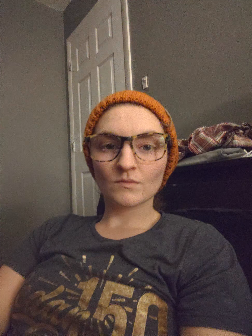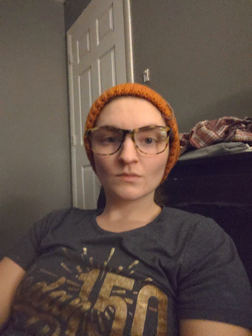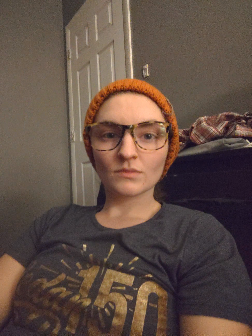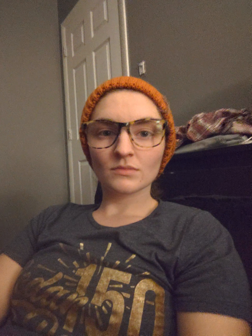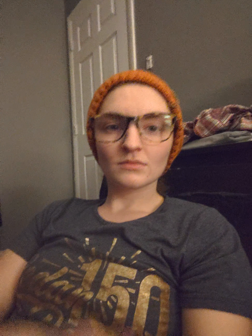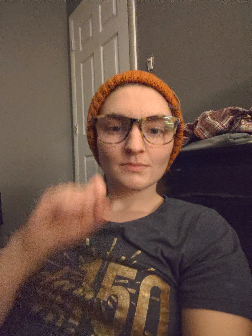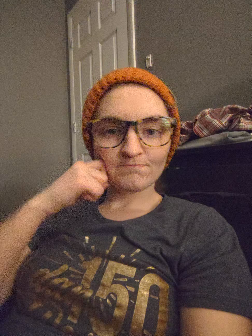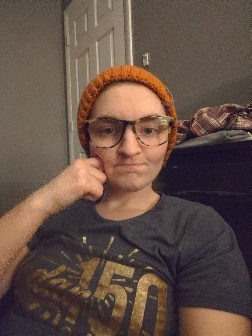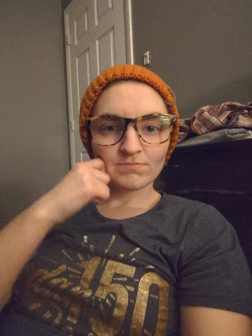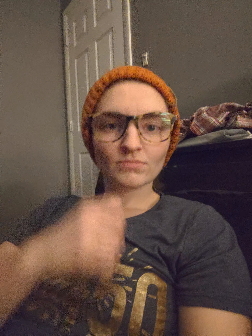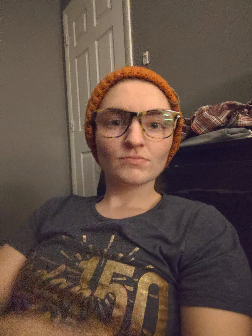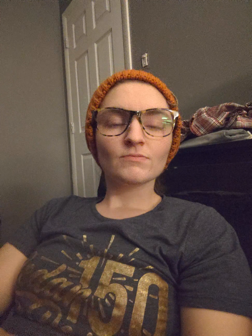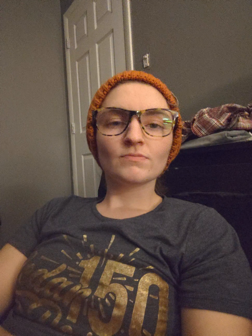apple